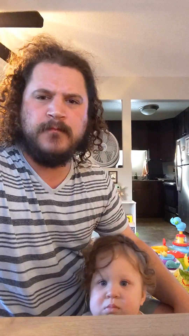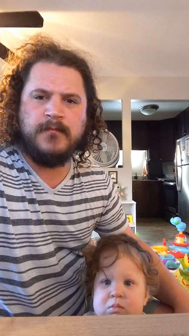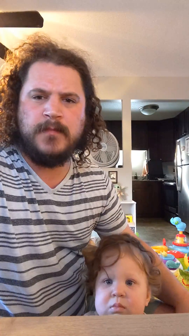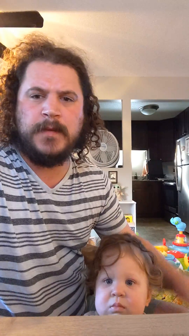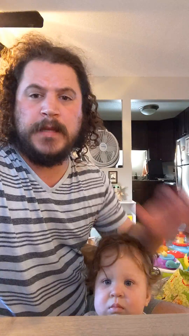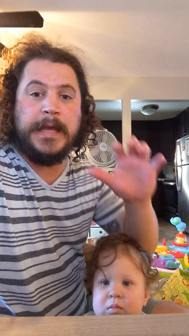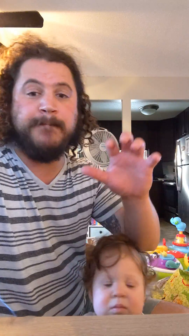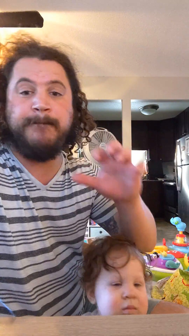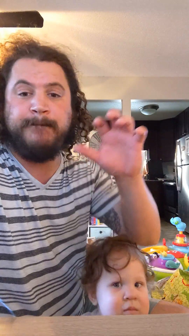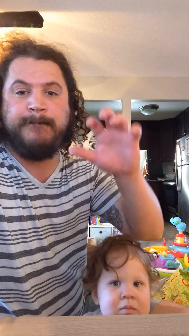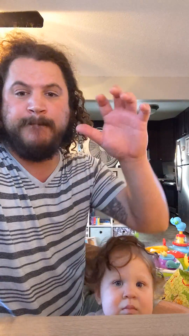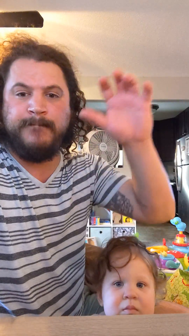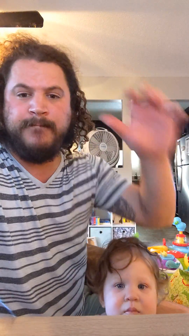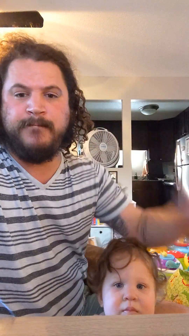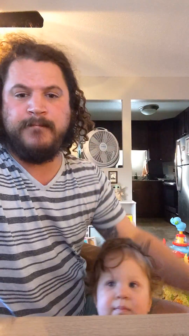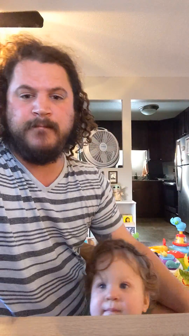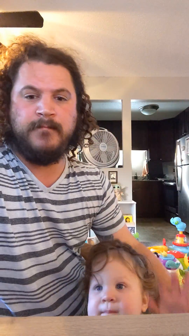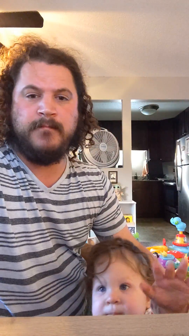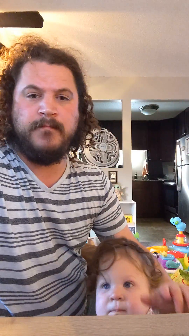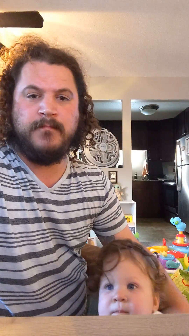climb